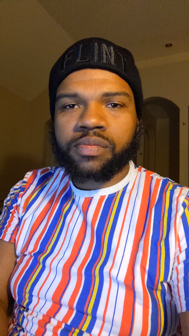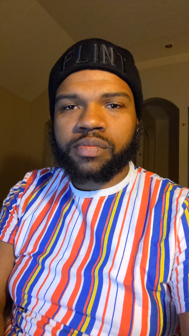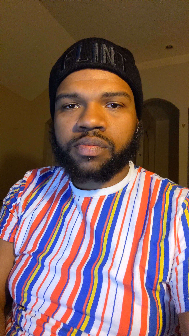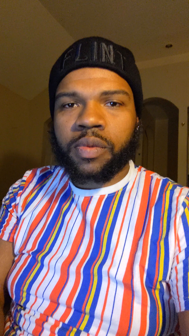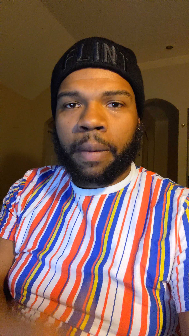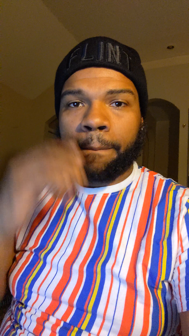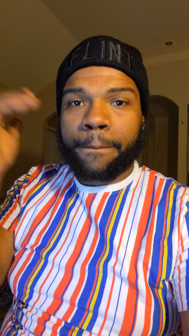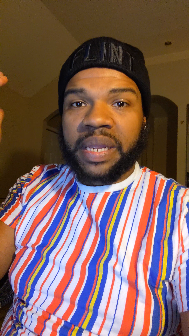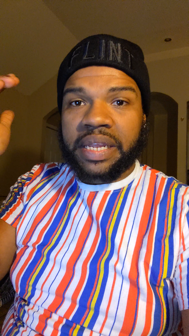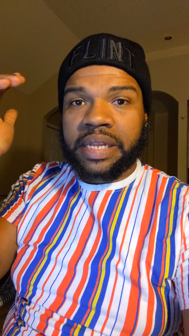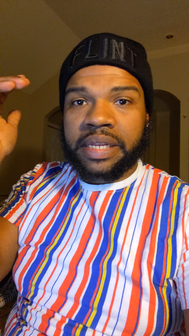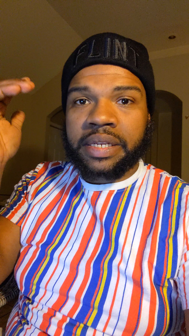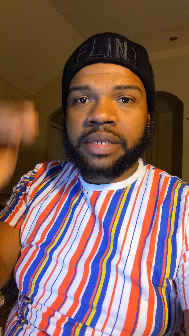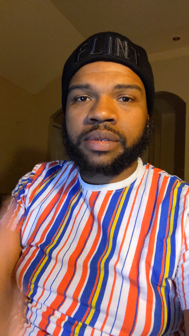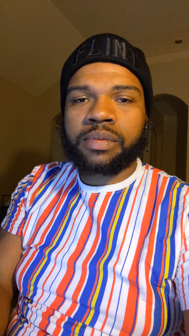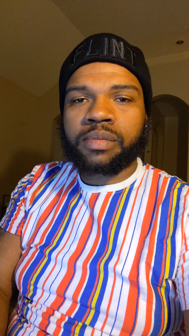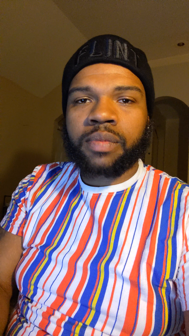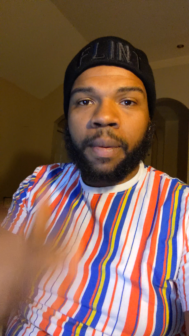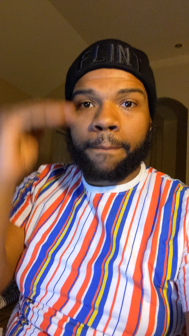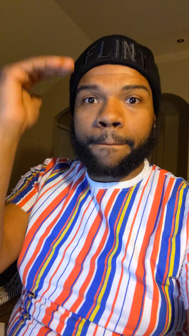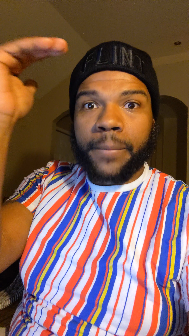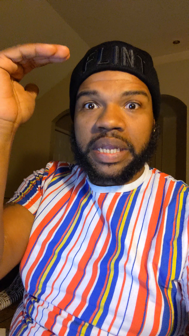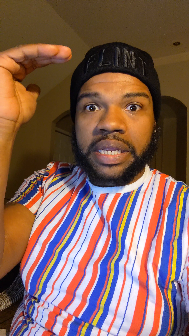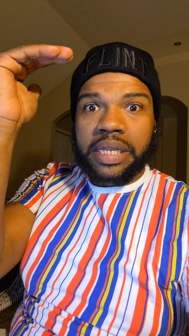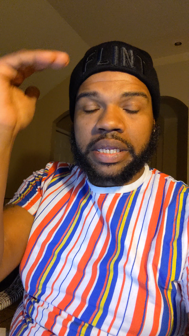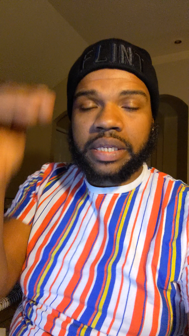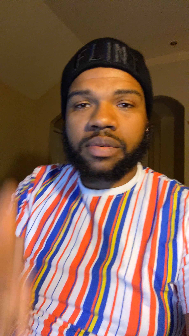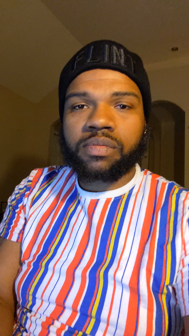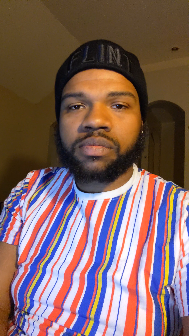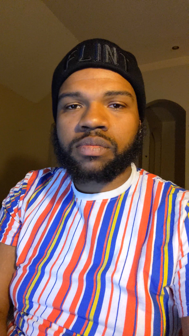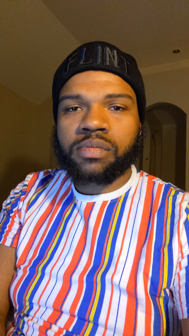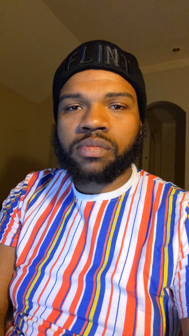big